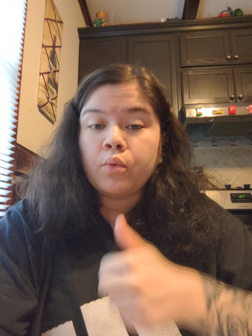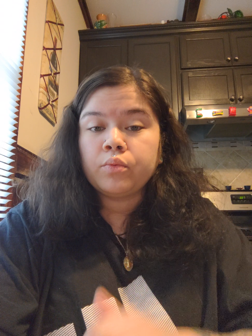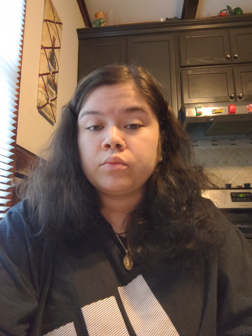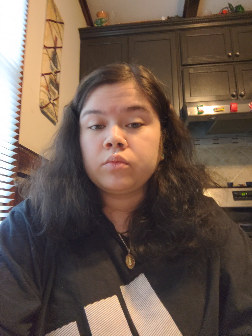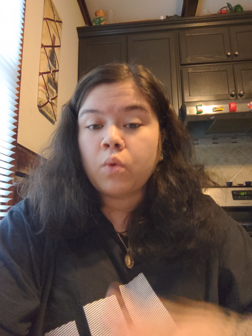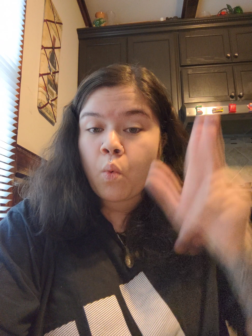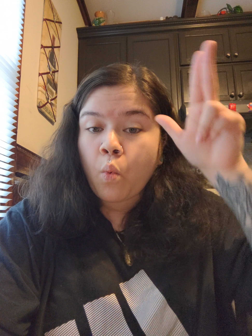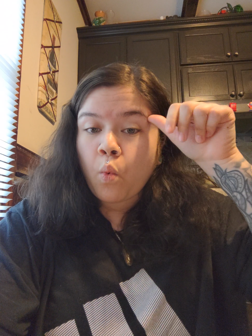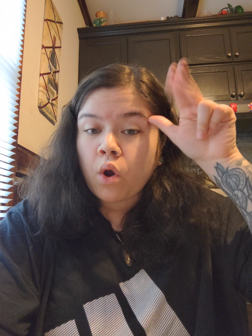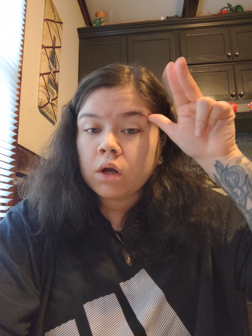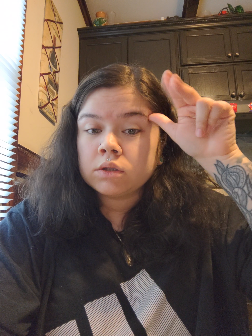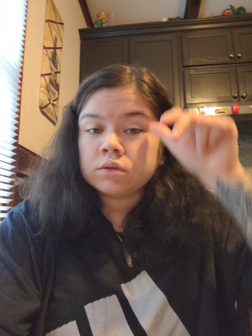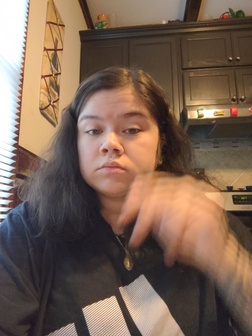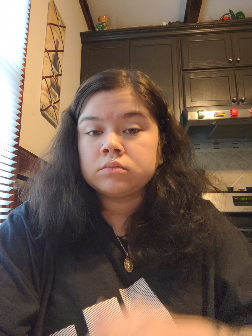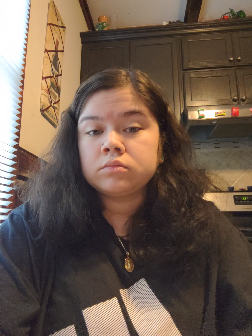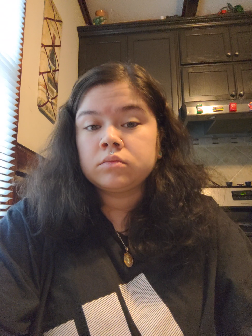horse